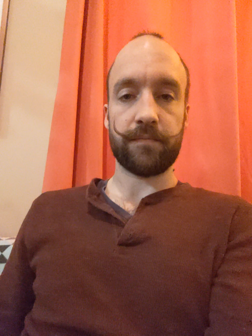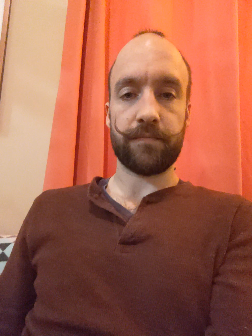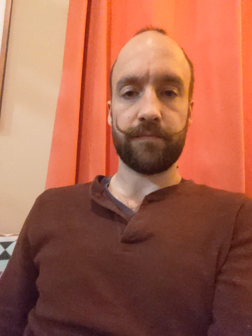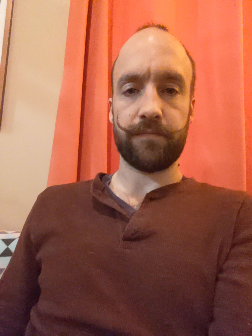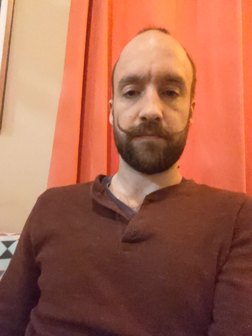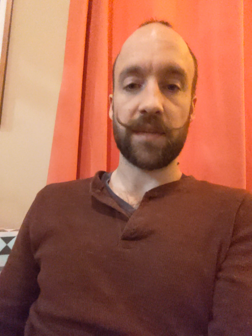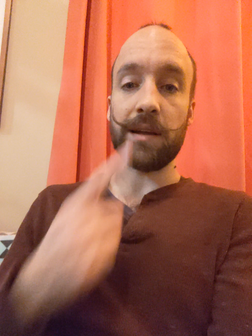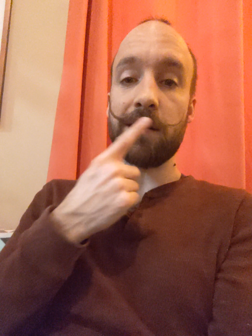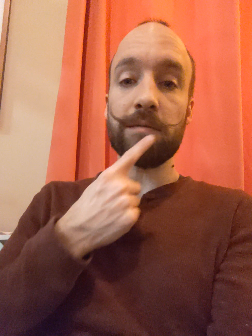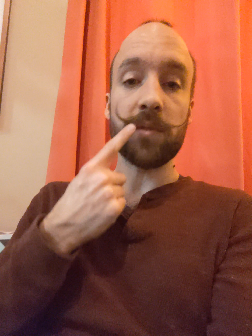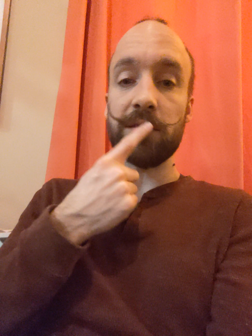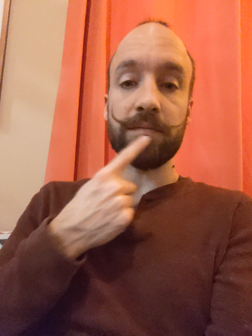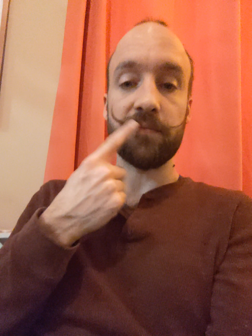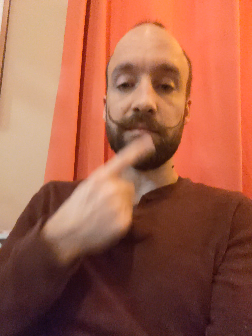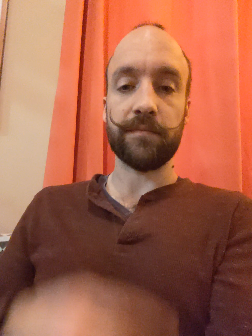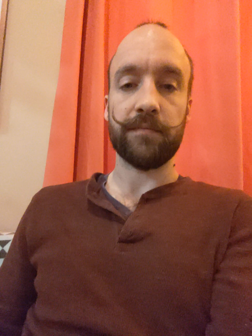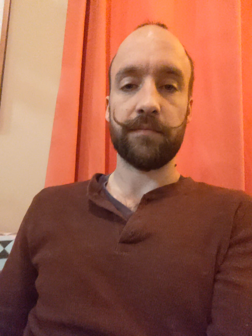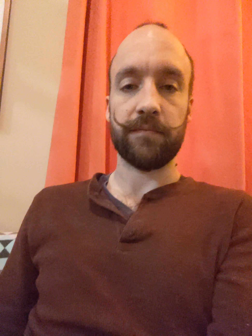lips